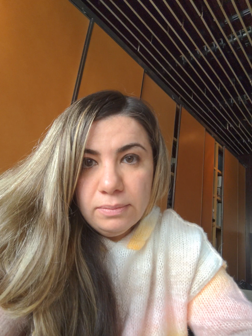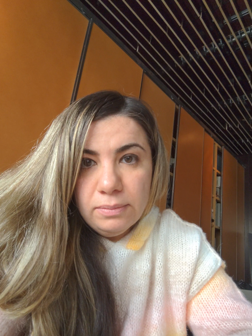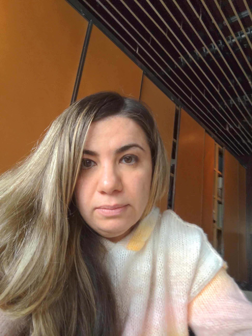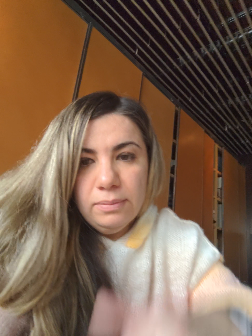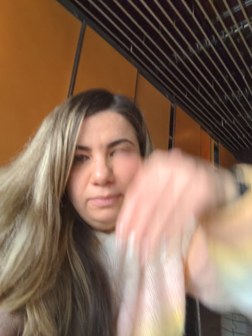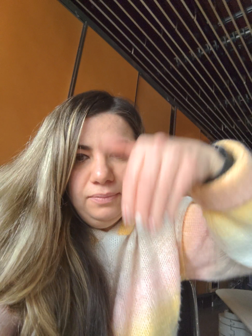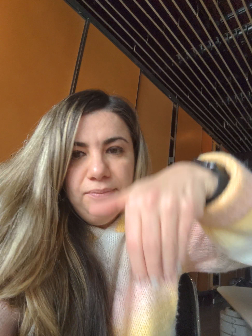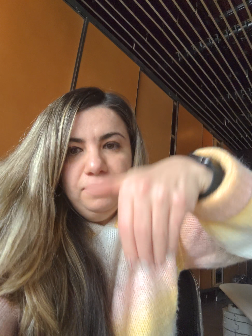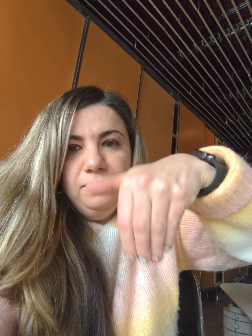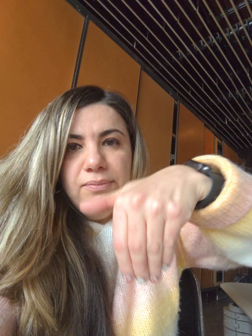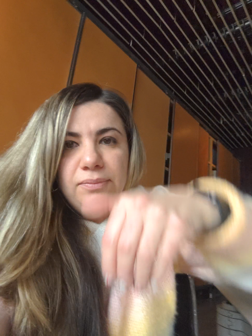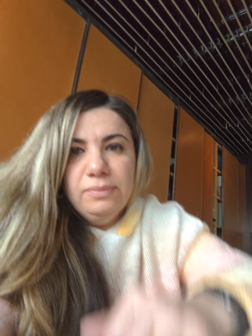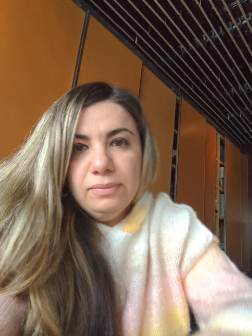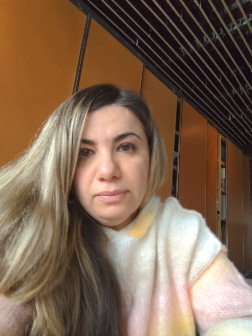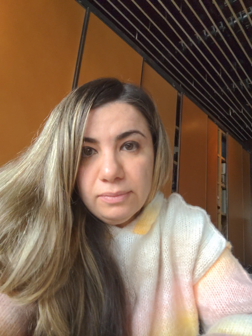night